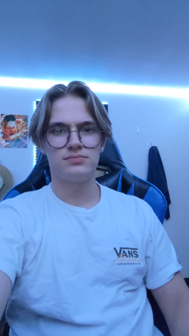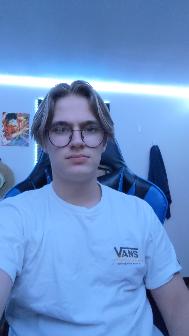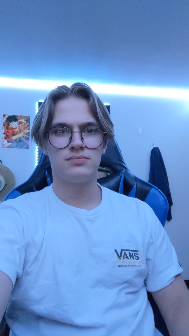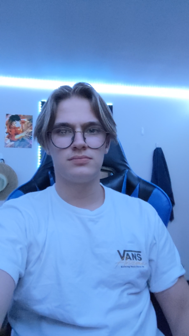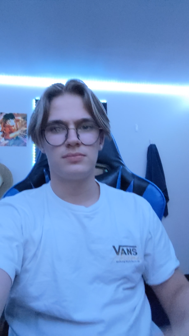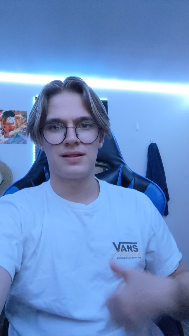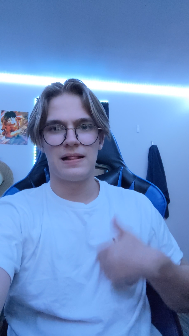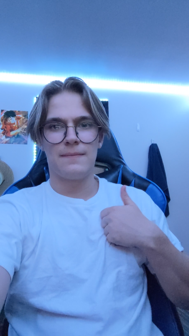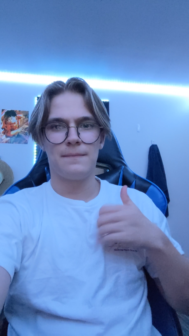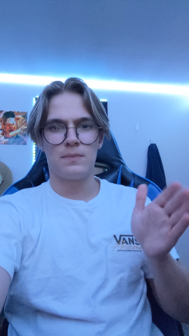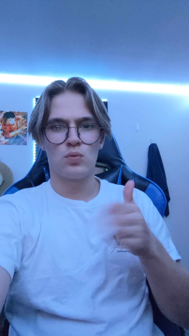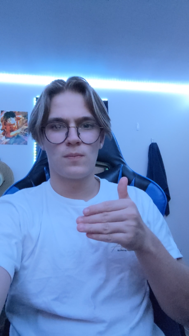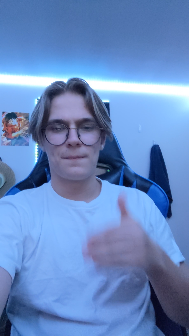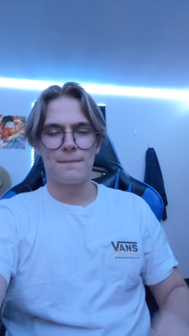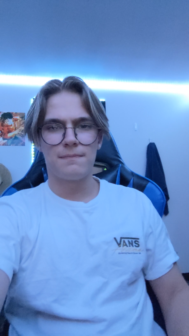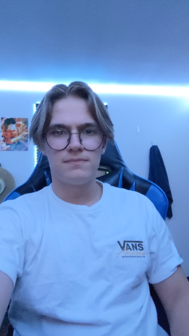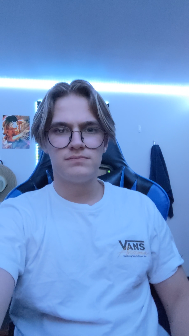living room